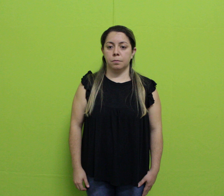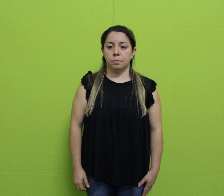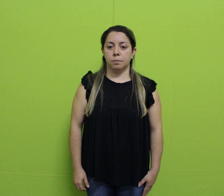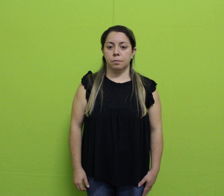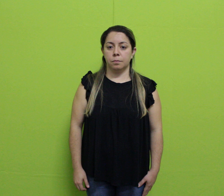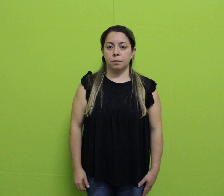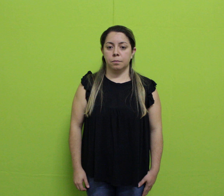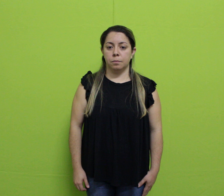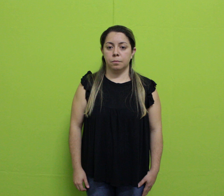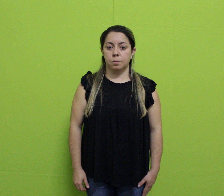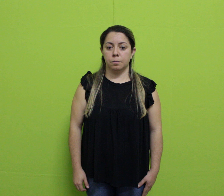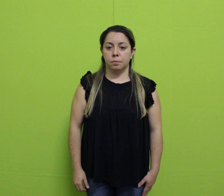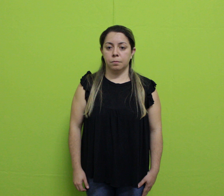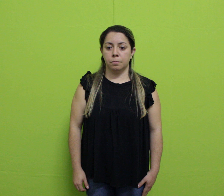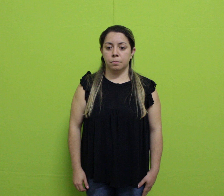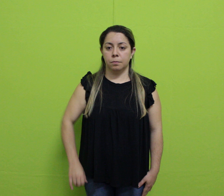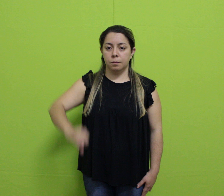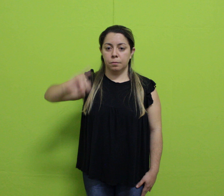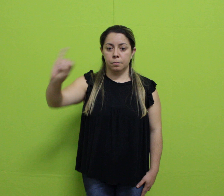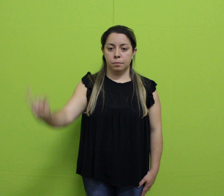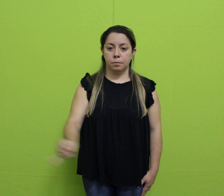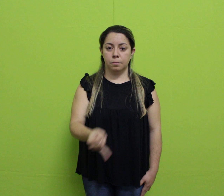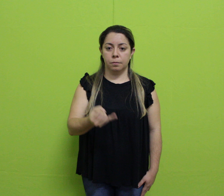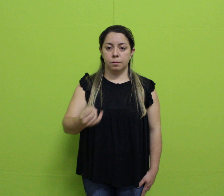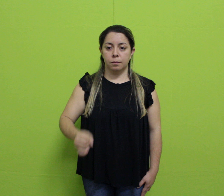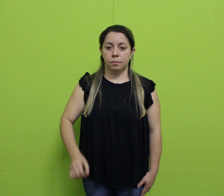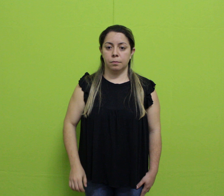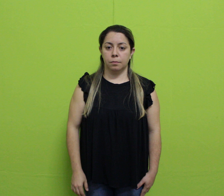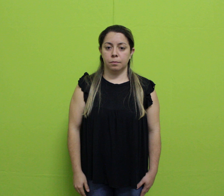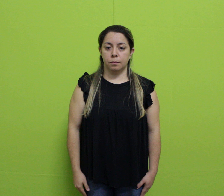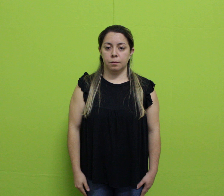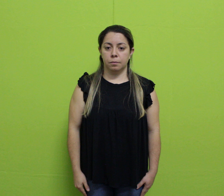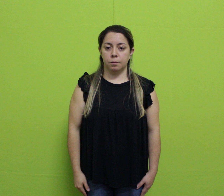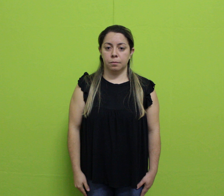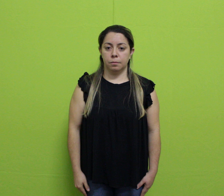aproveitar